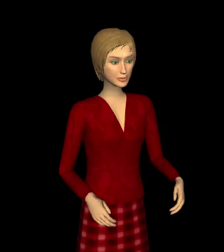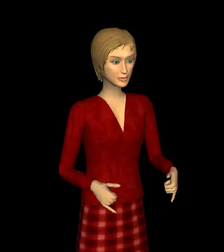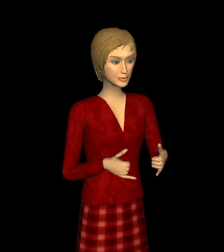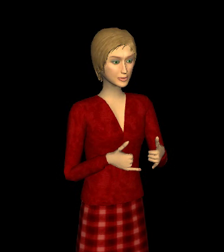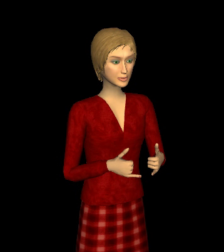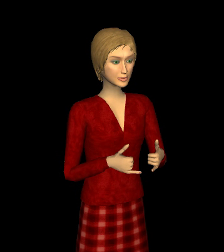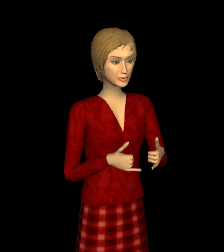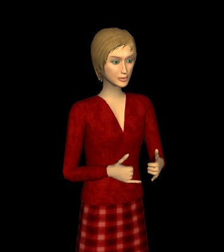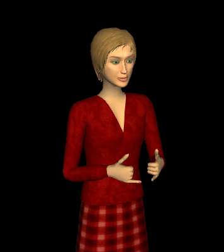هنا